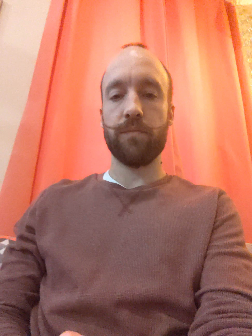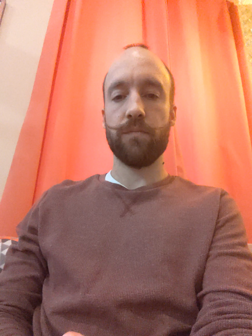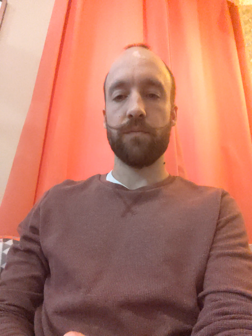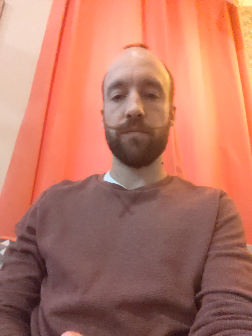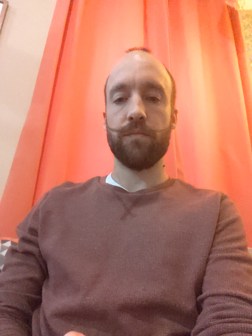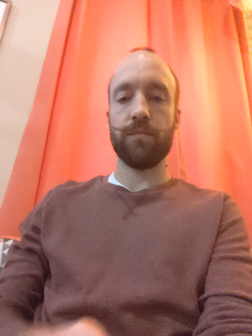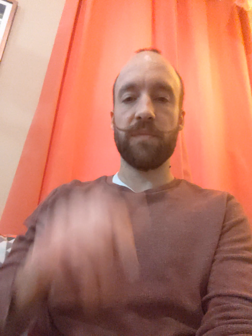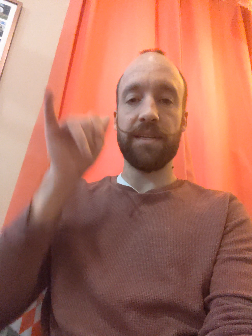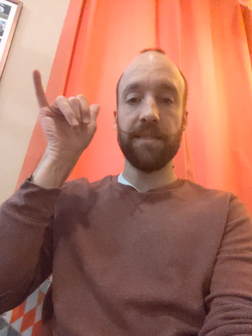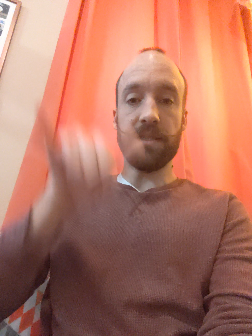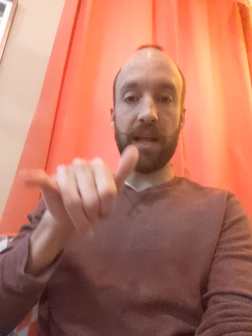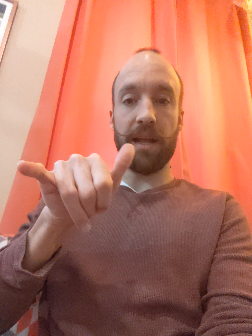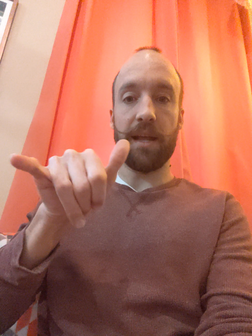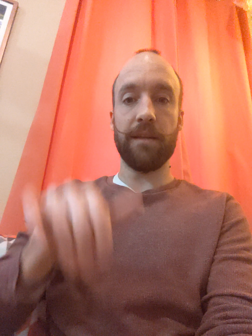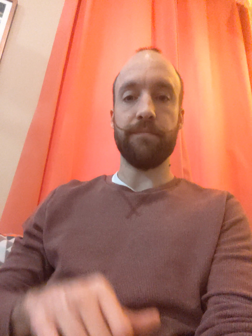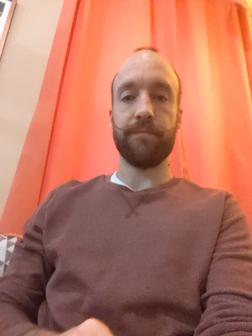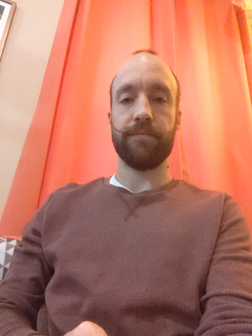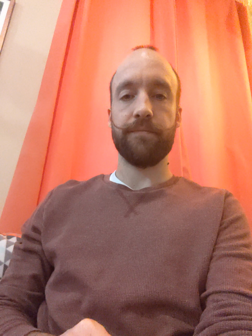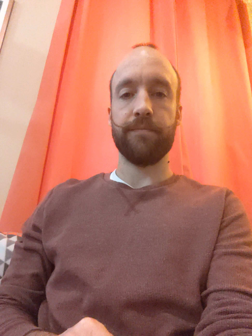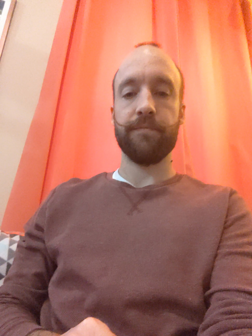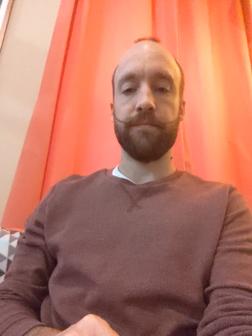stay